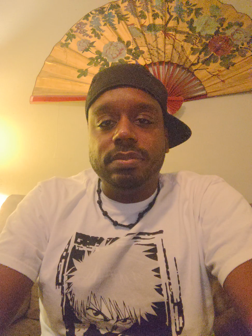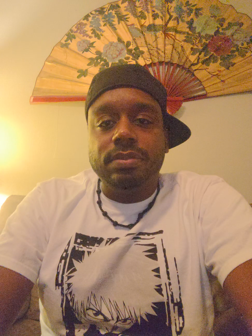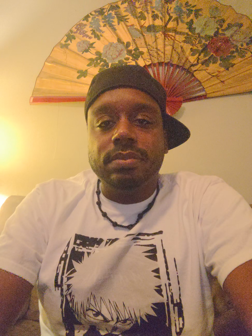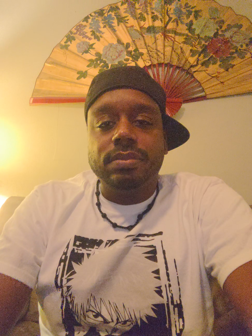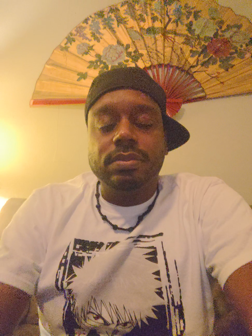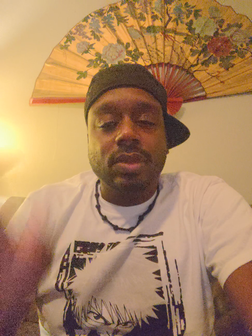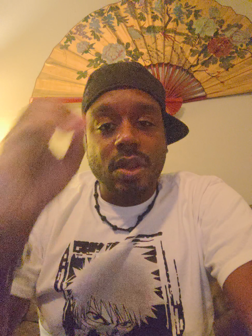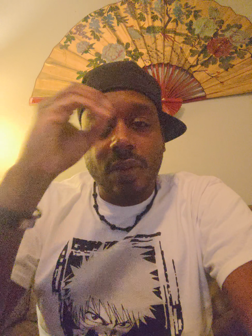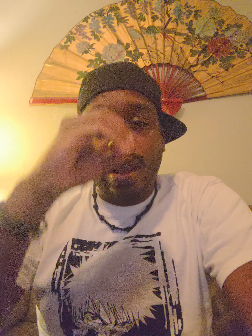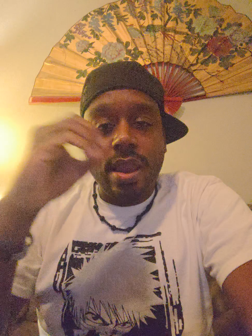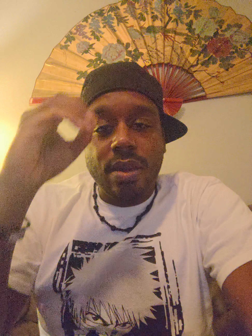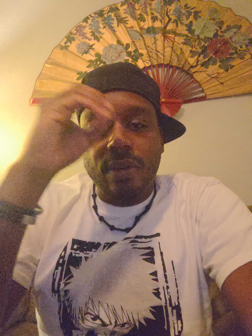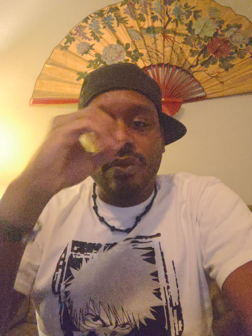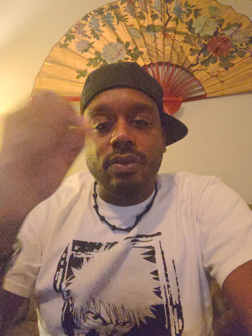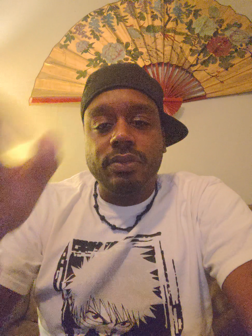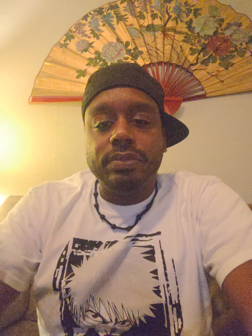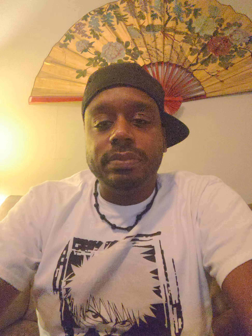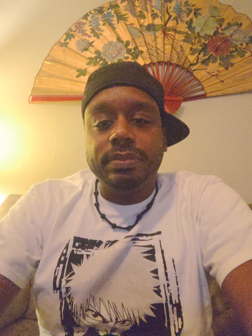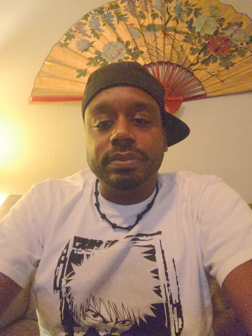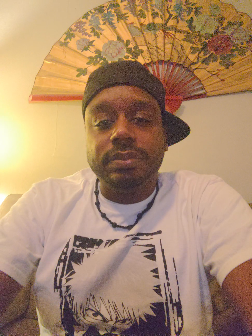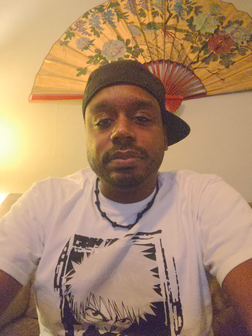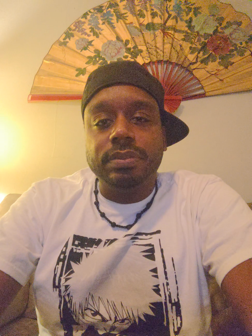owl